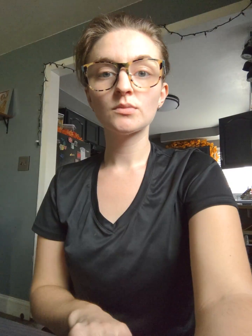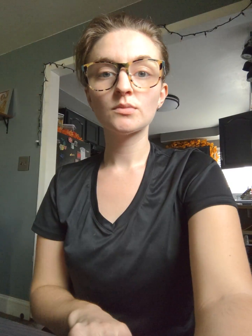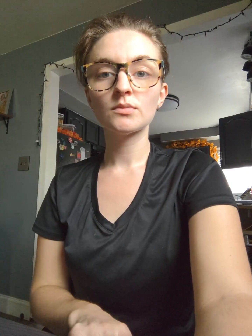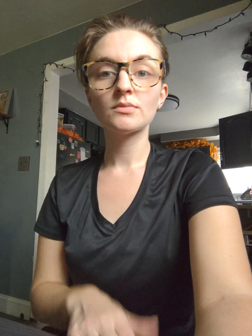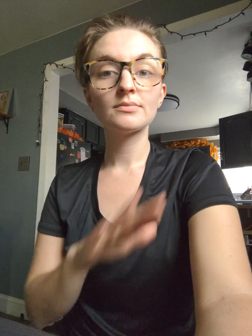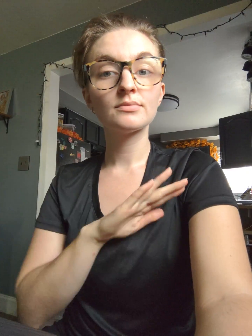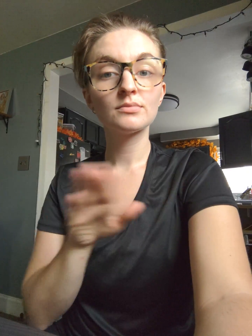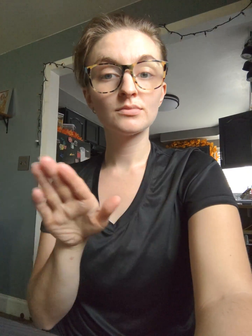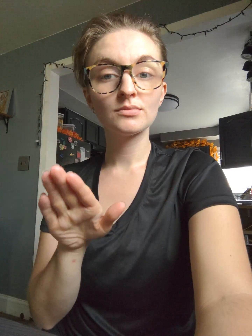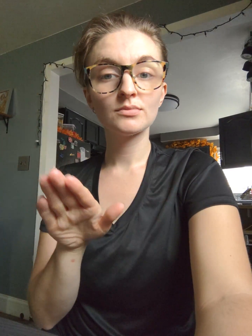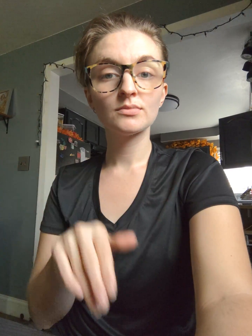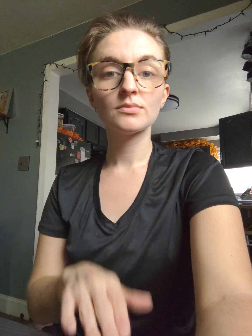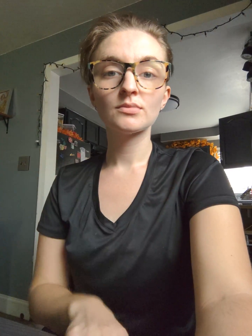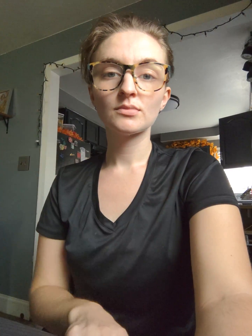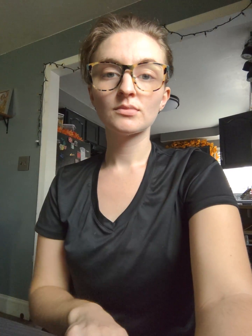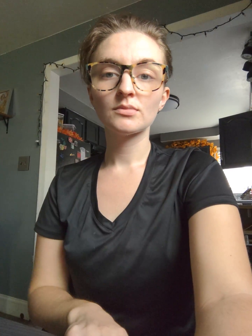nice